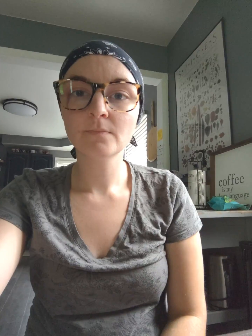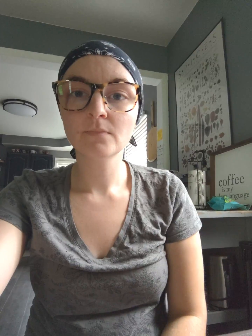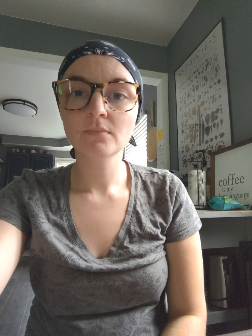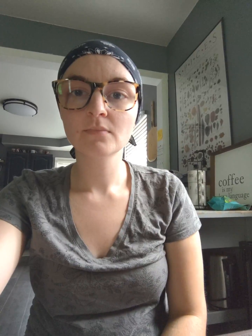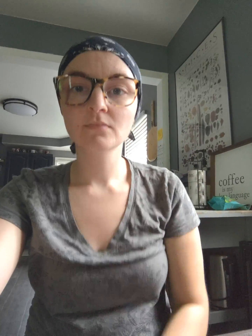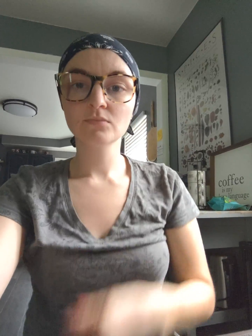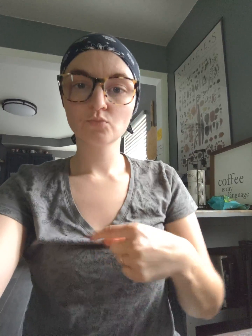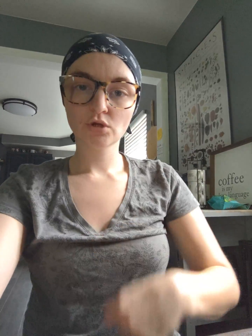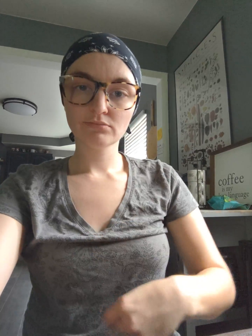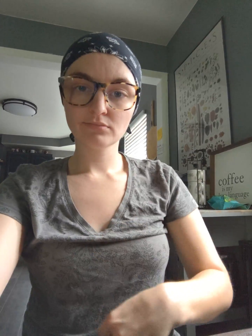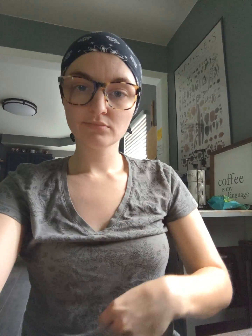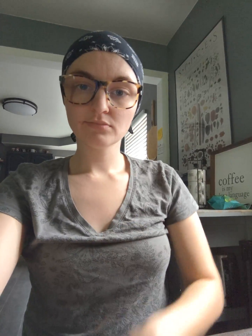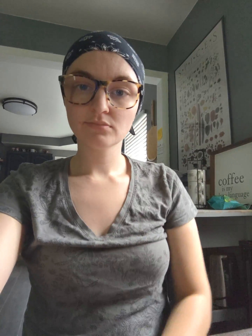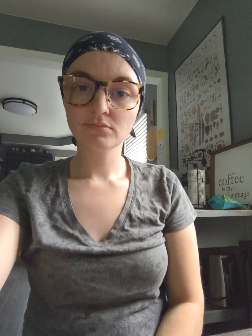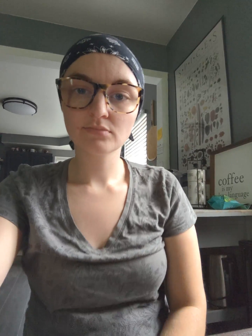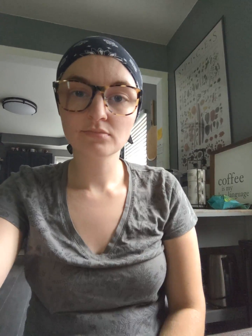belly button